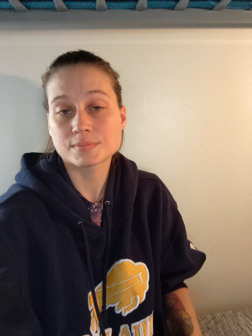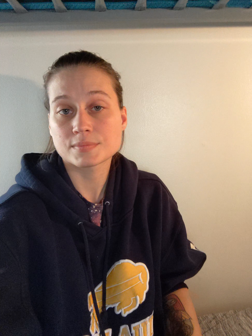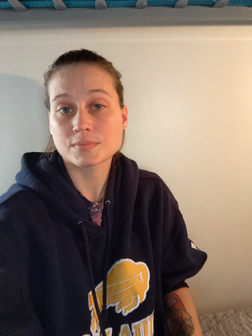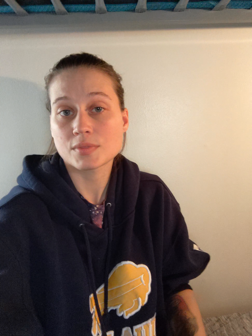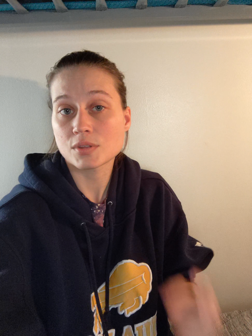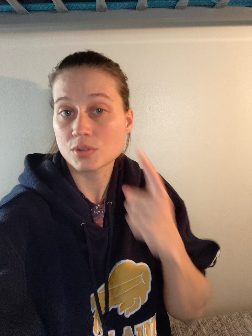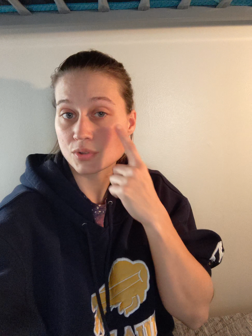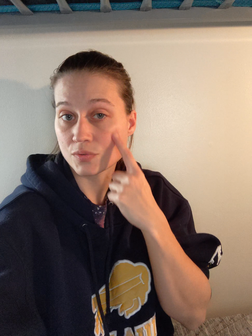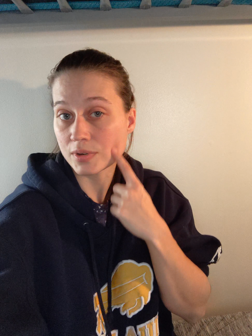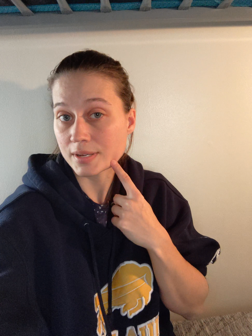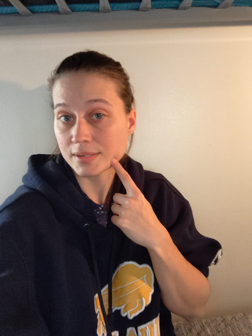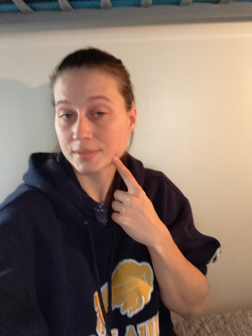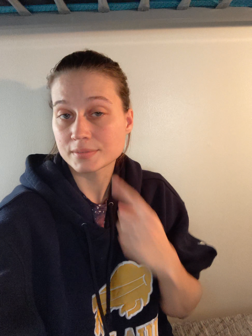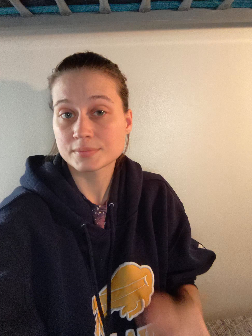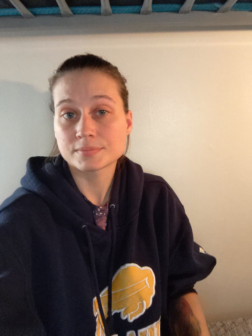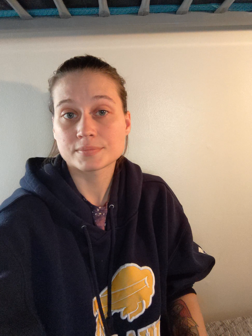cry